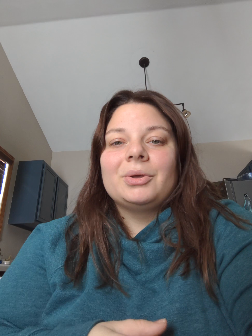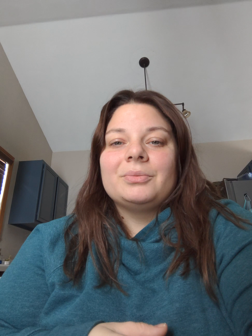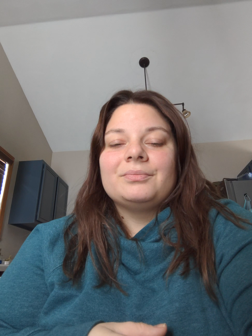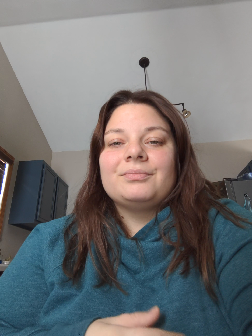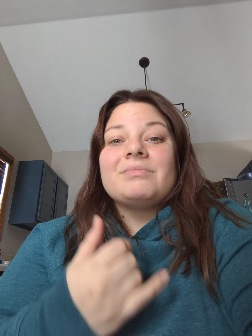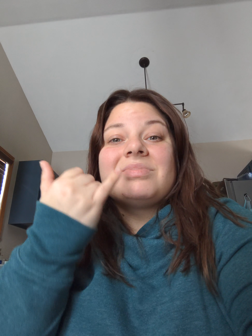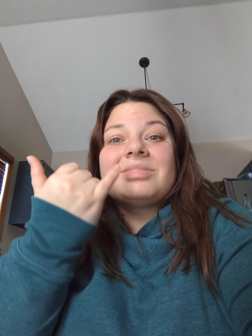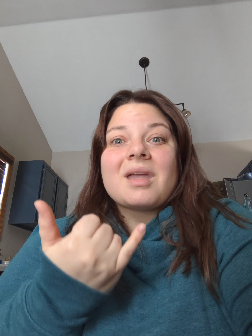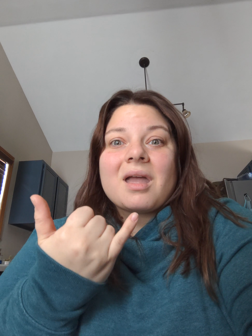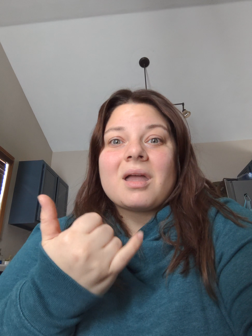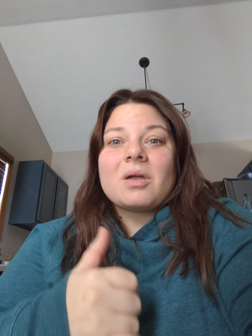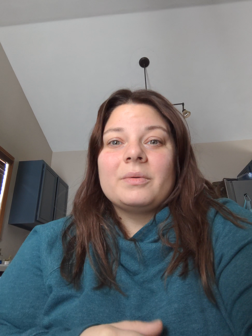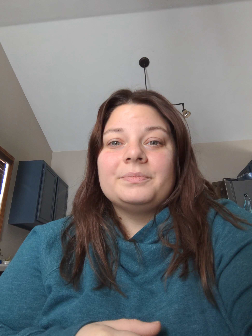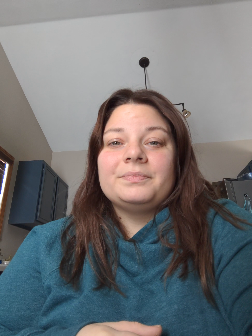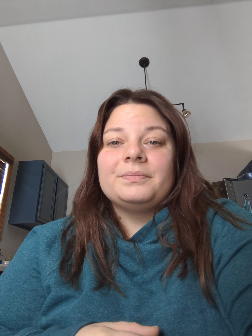now